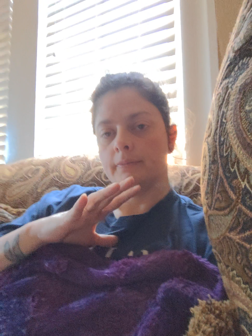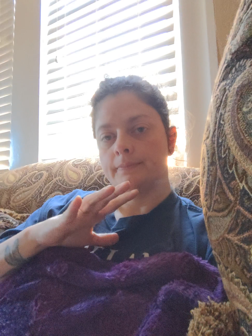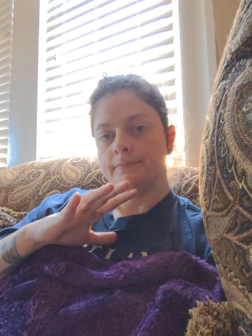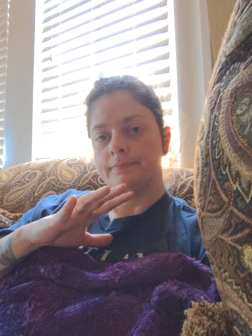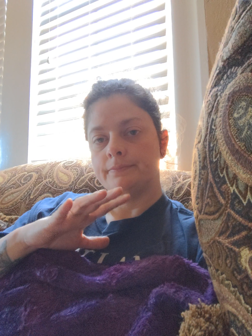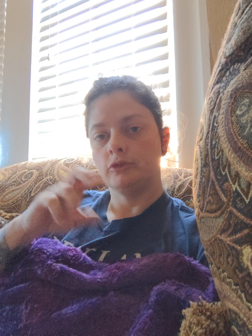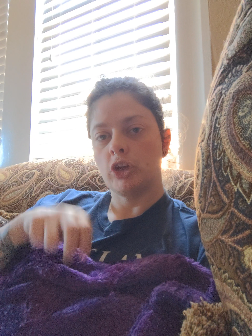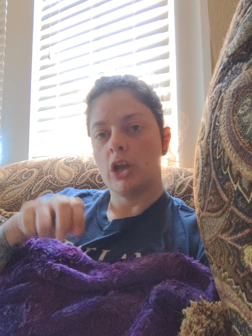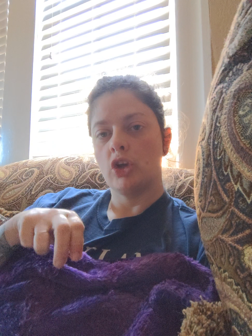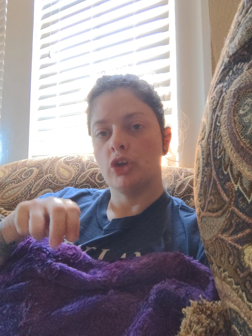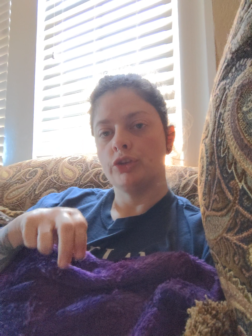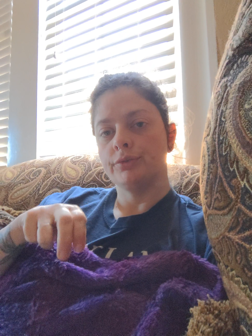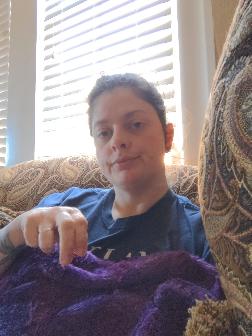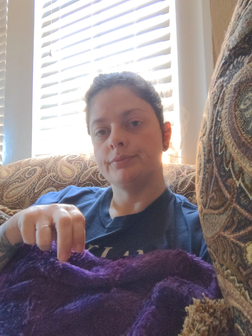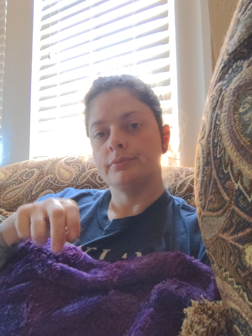chair